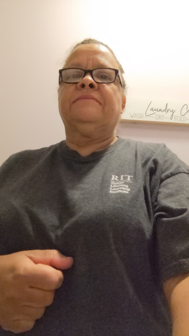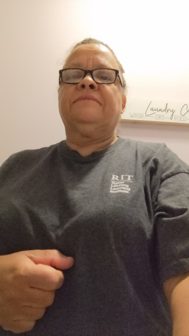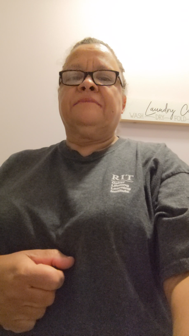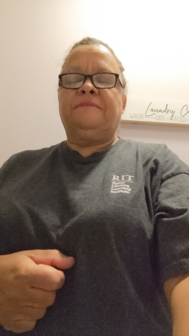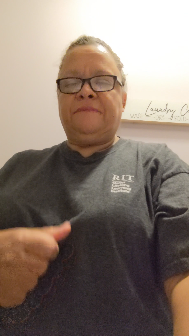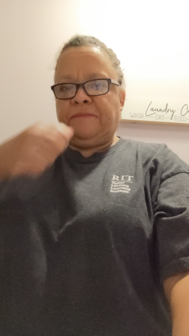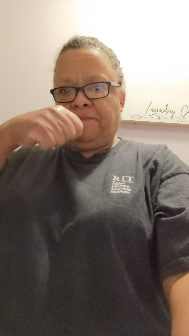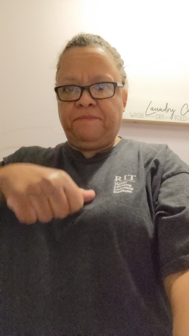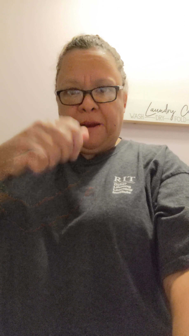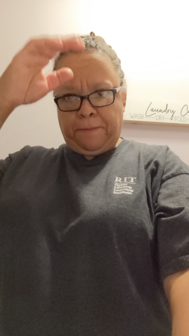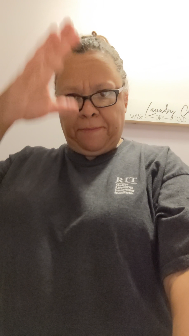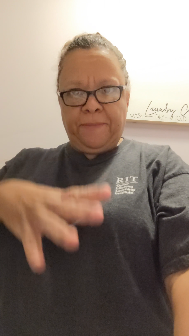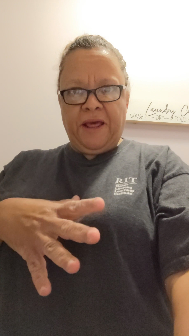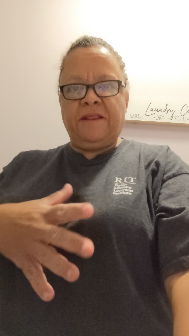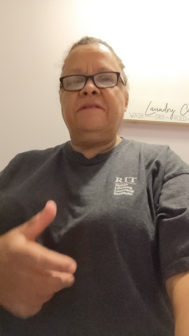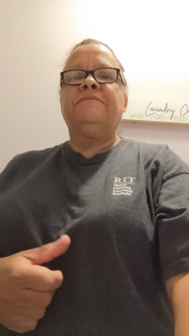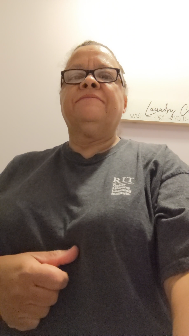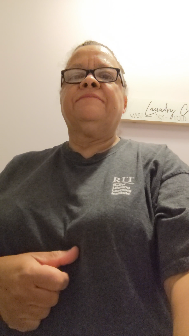mailman